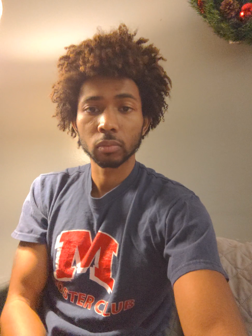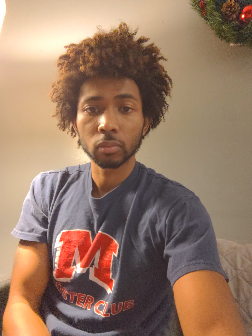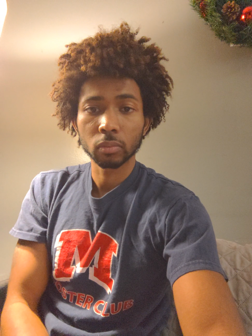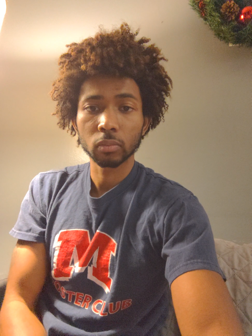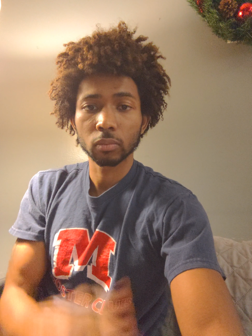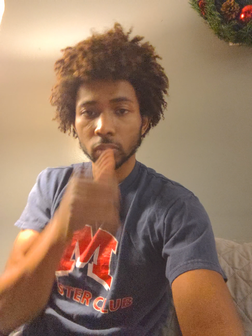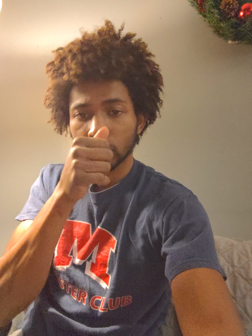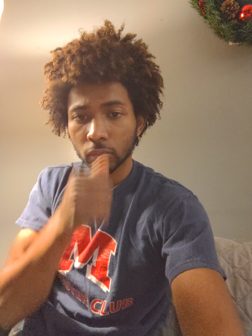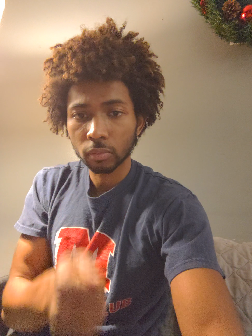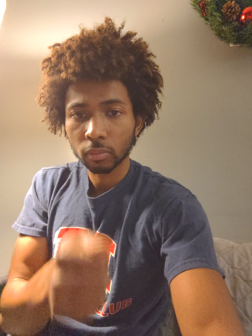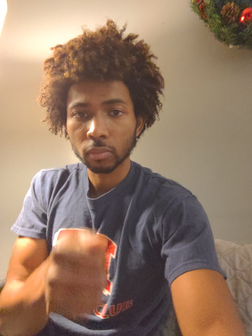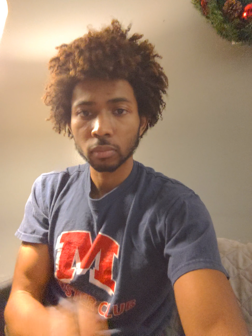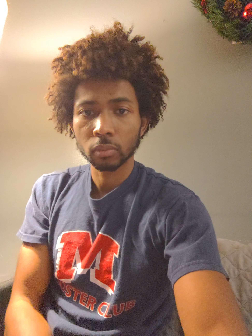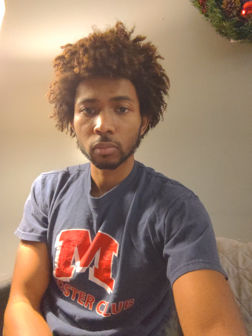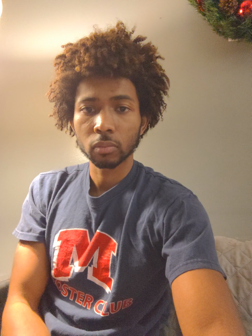hide